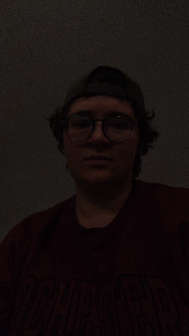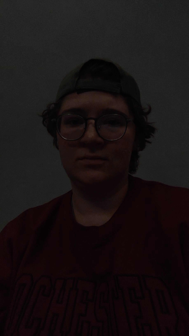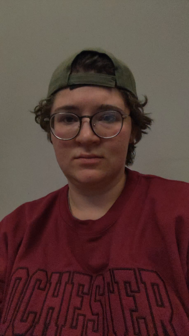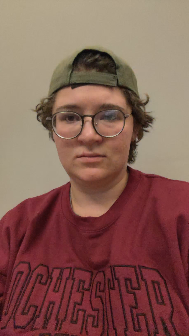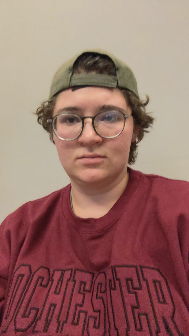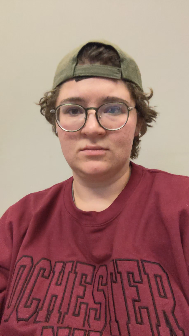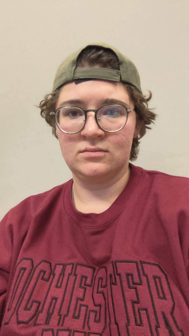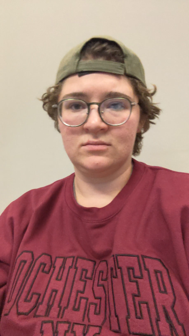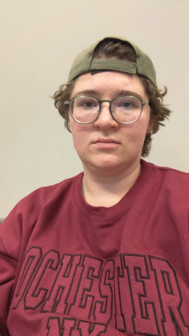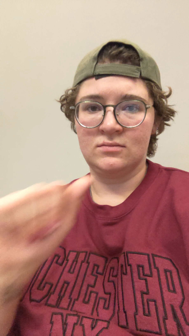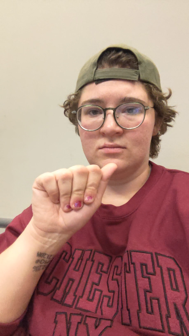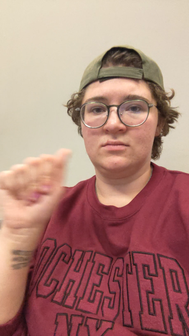a